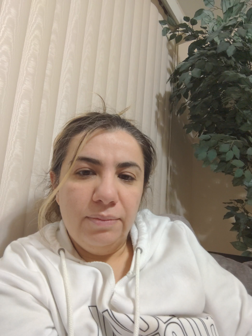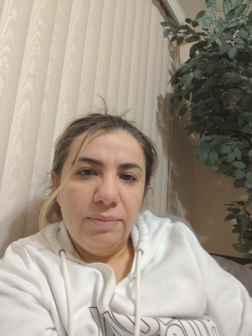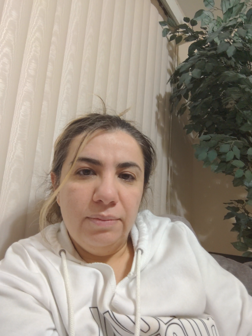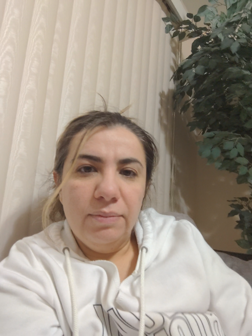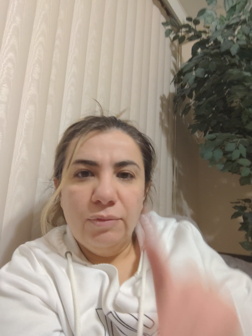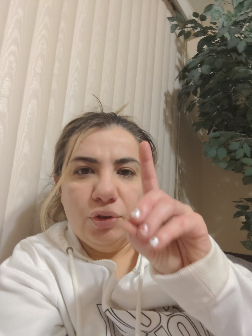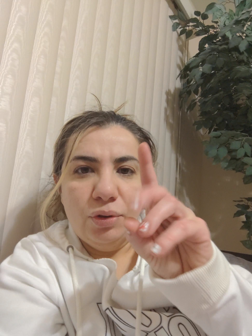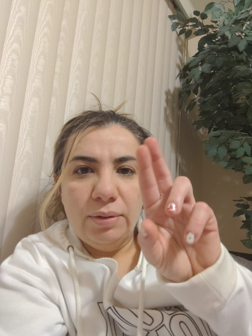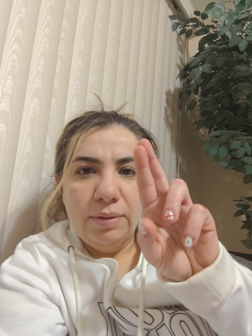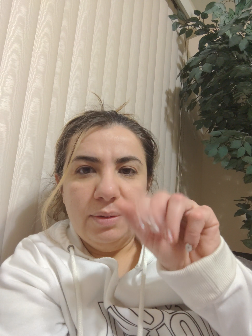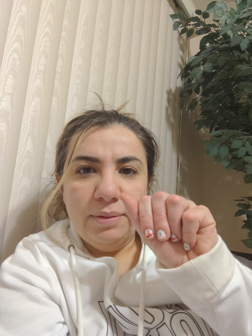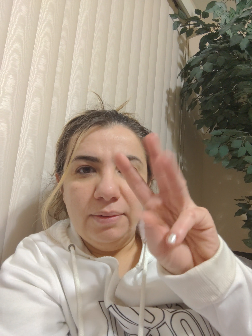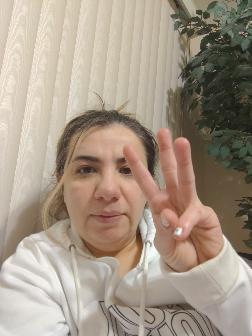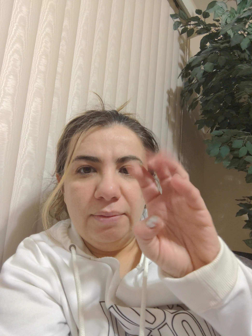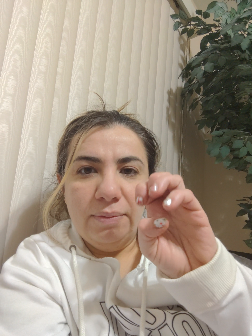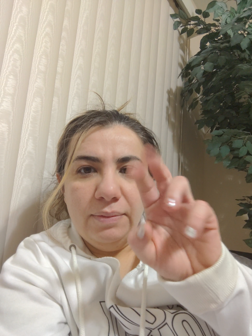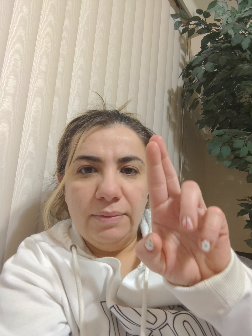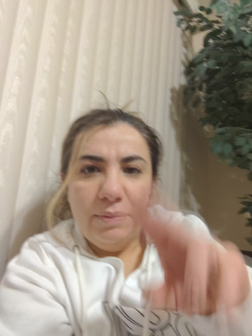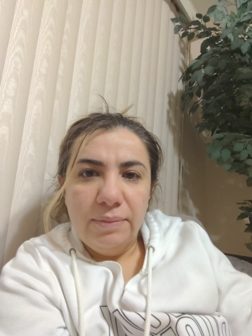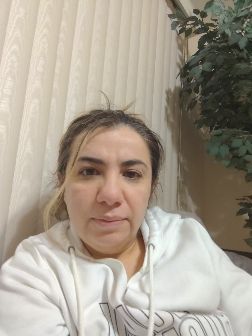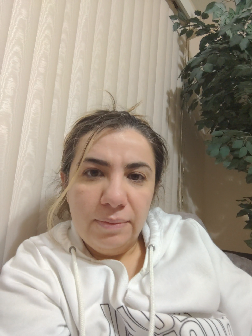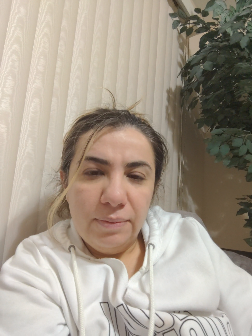drawer